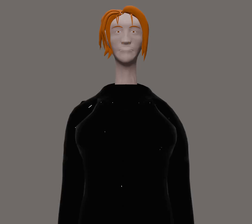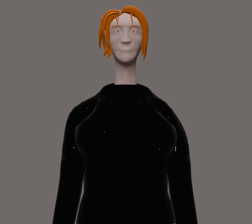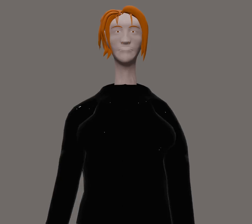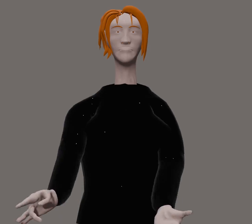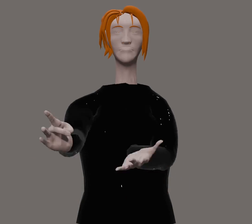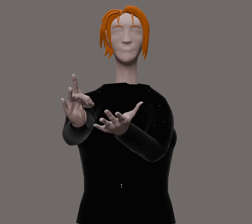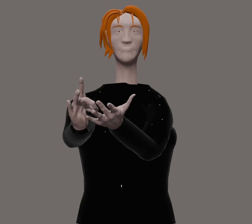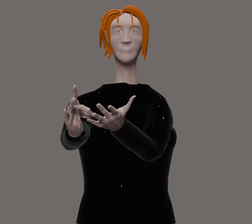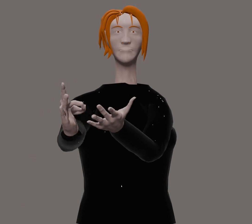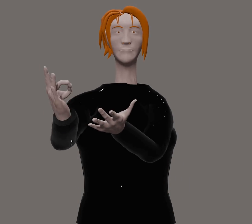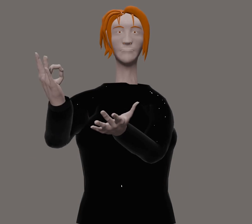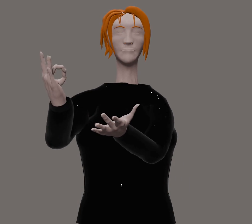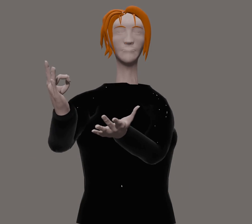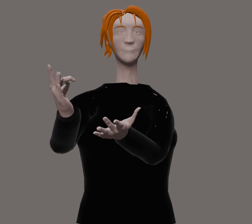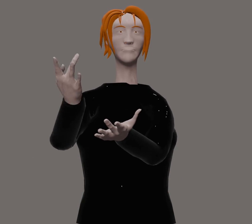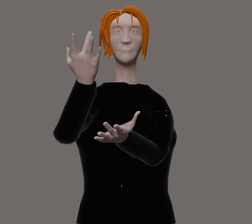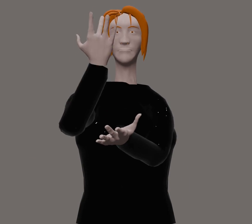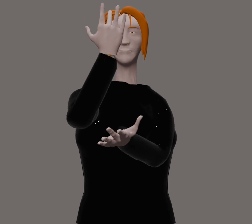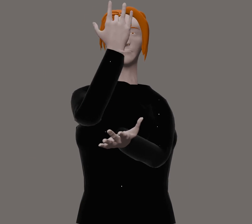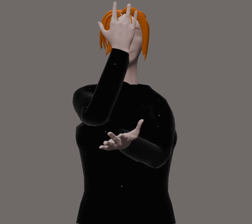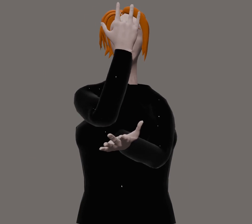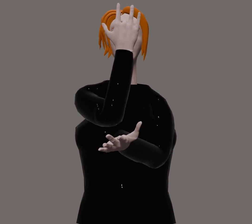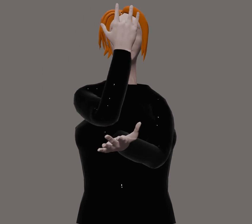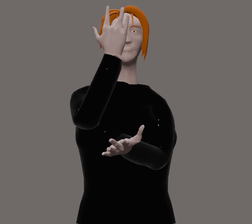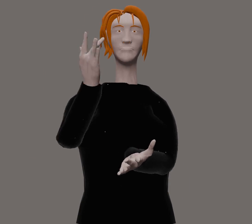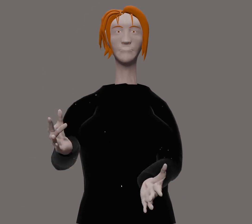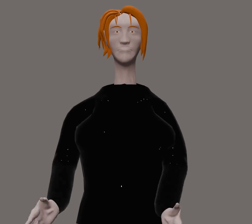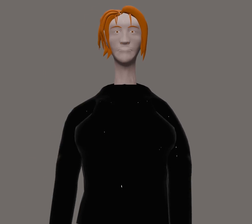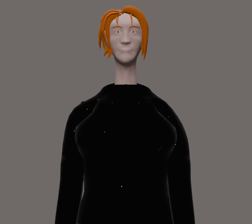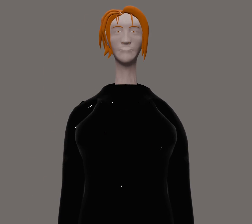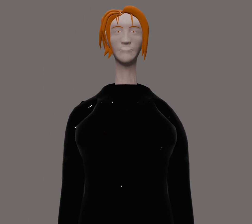Bindi